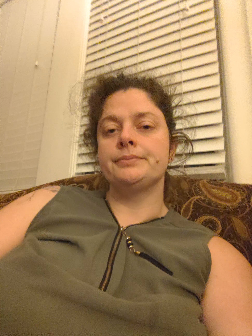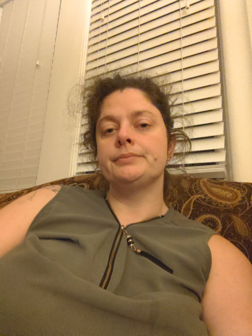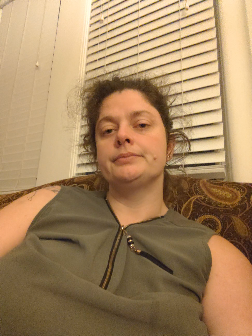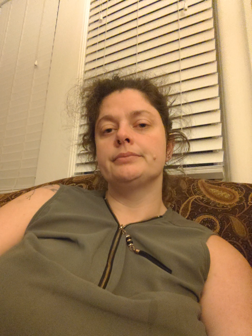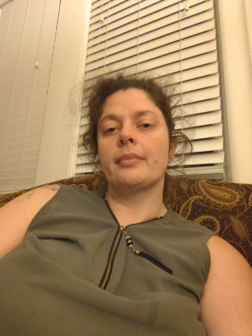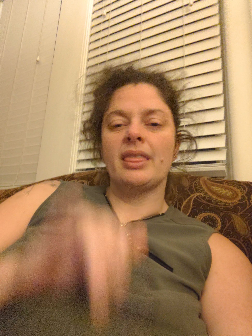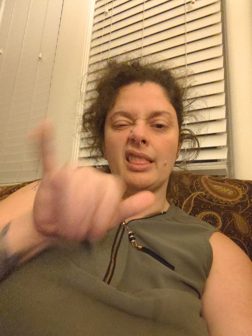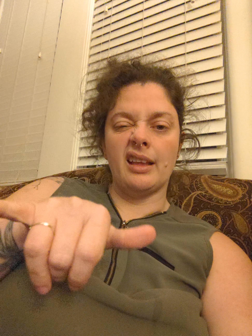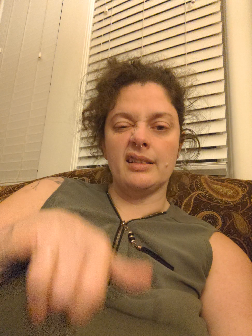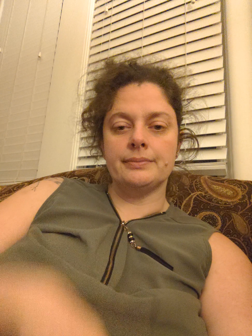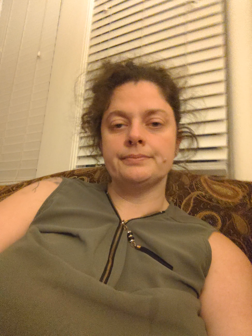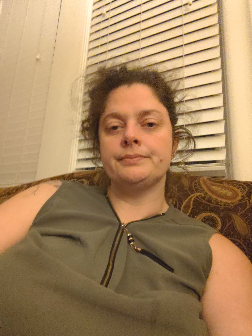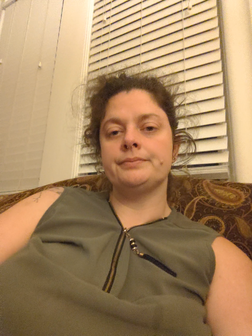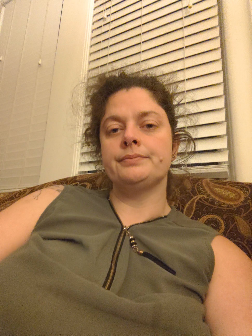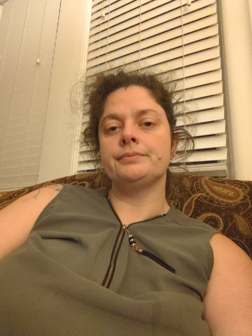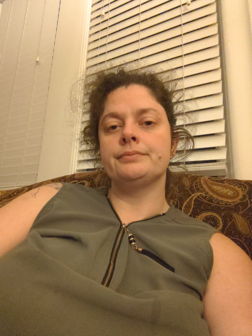that